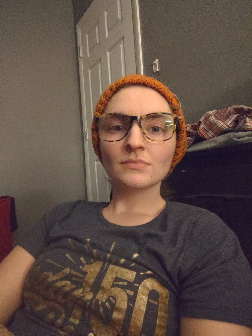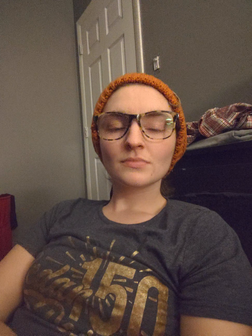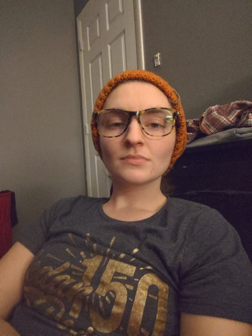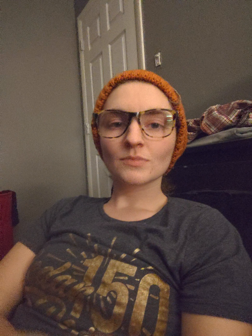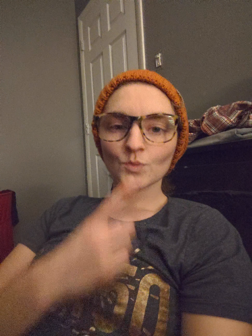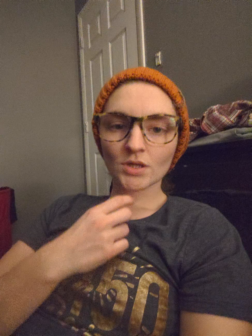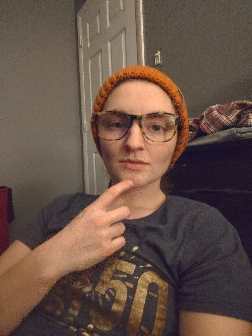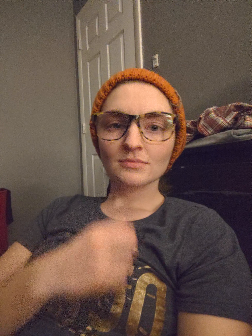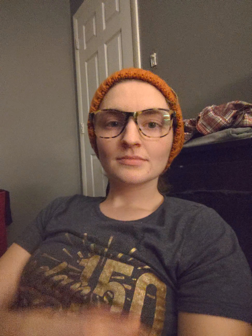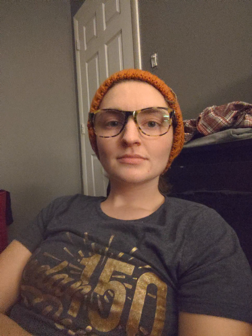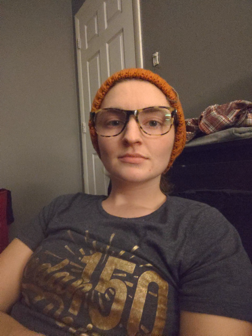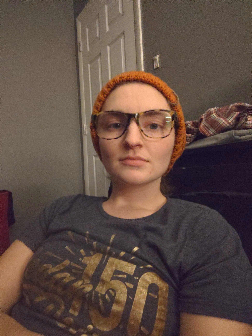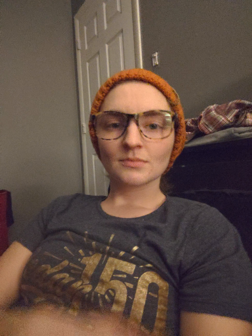red